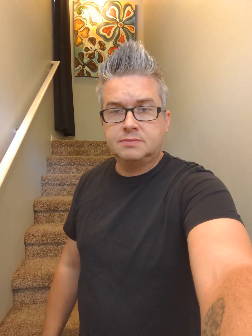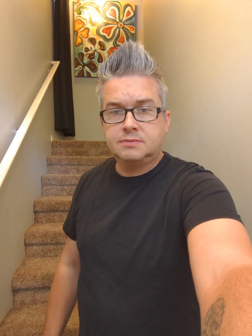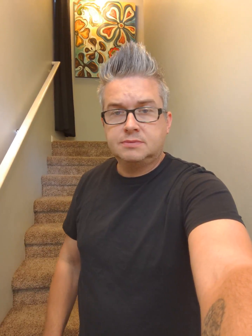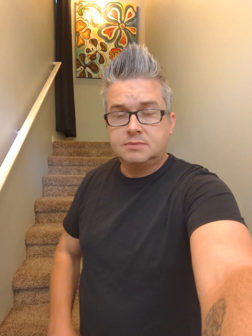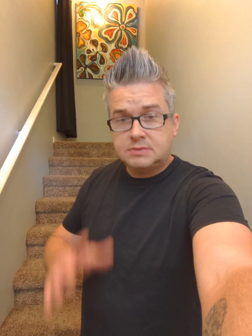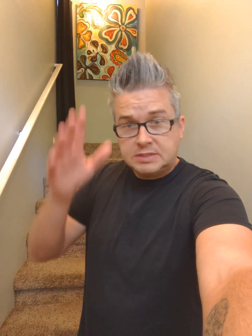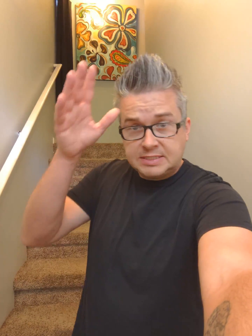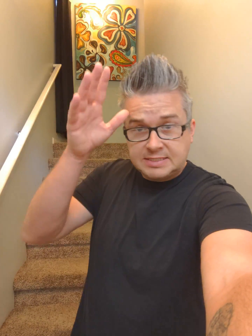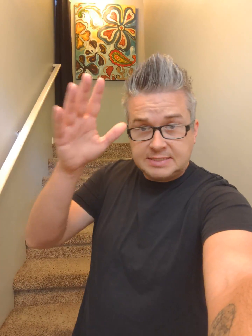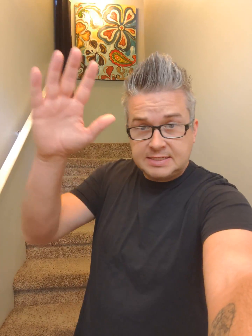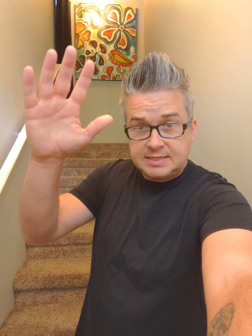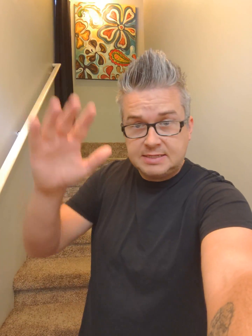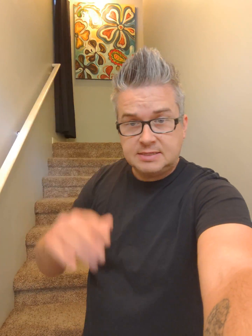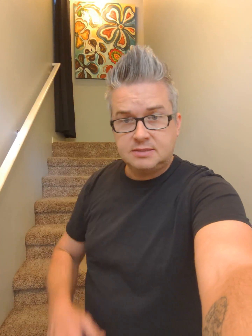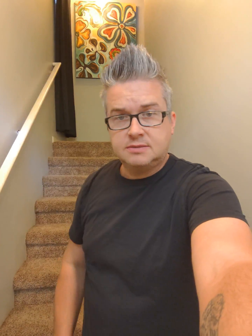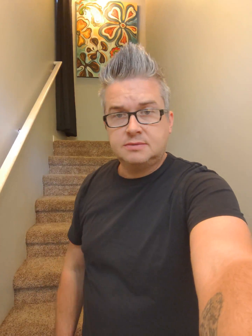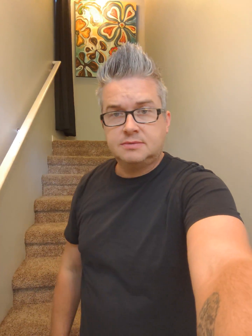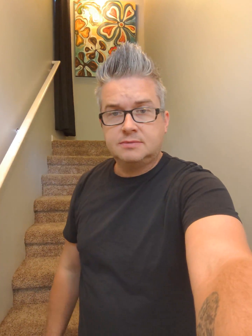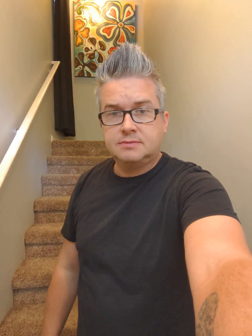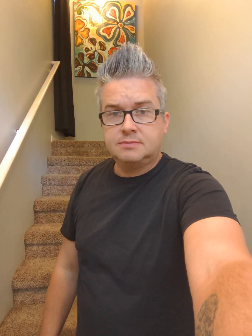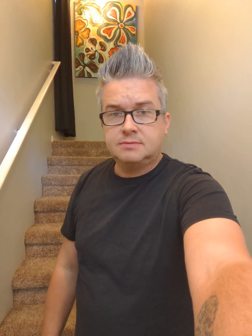moose